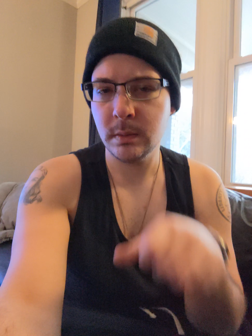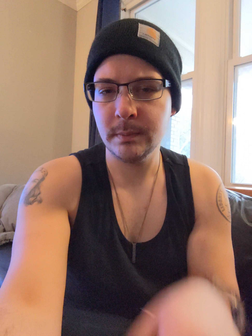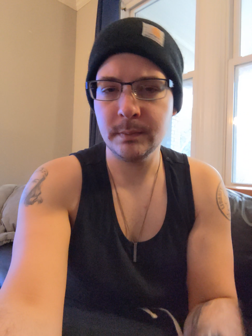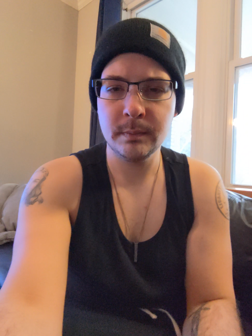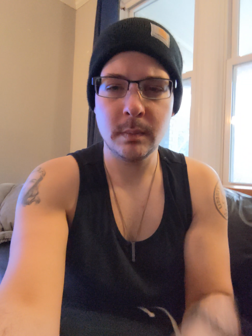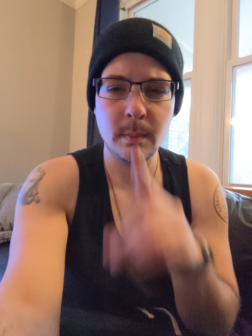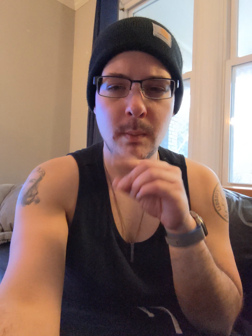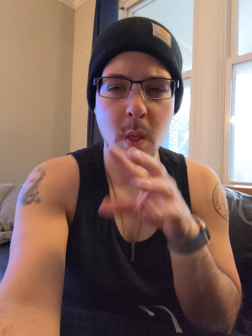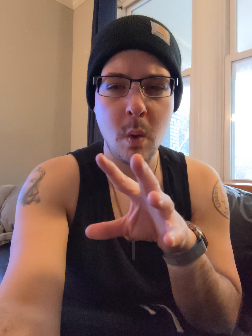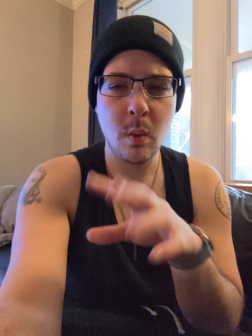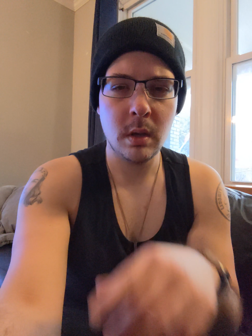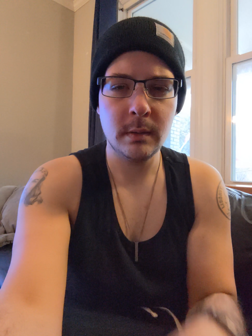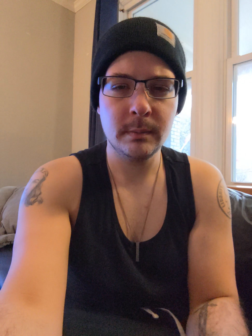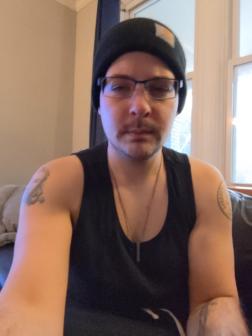blow